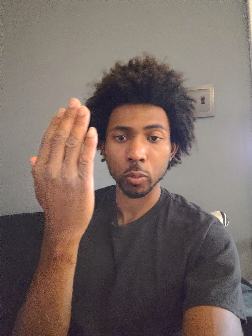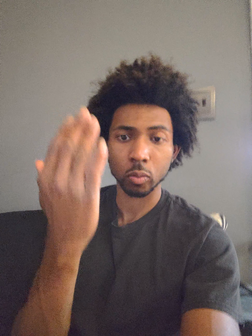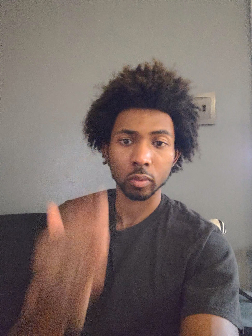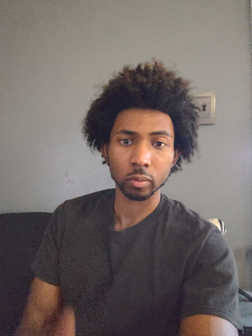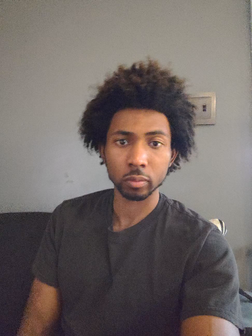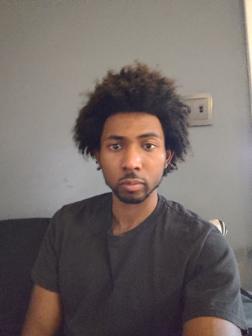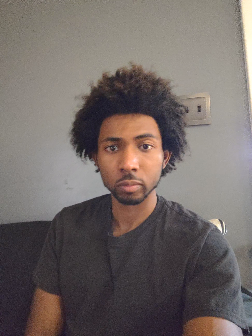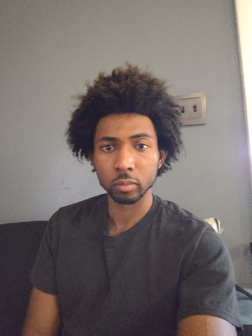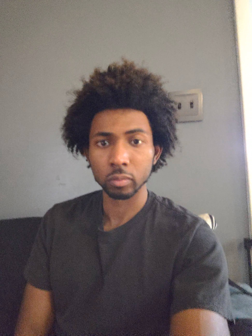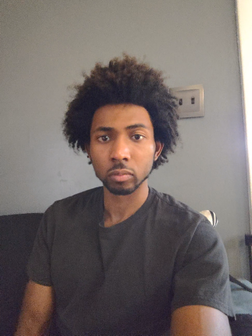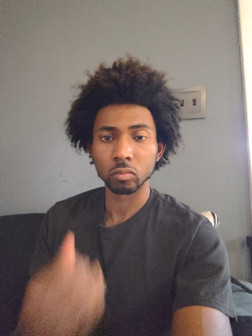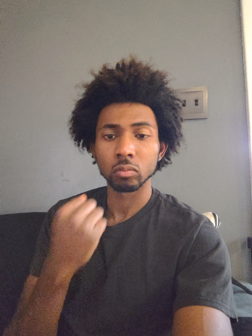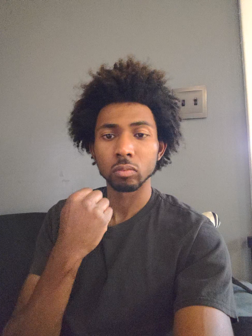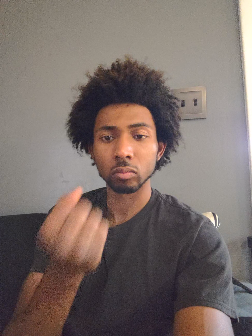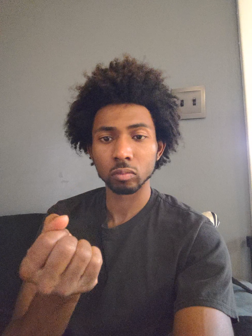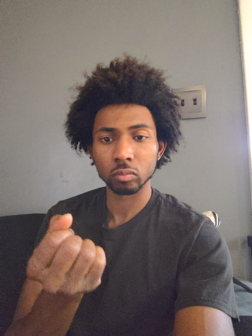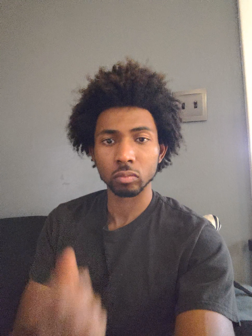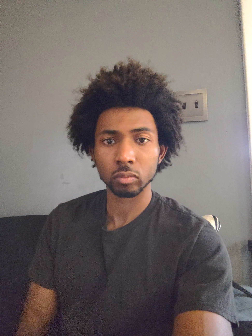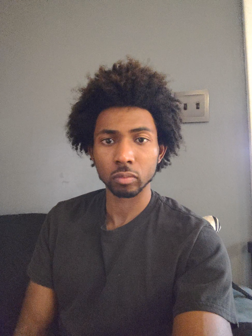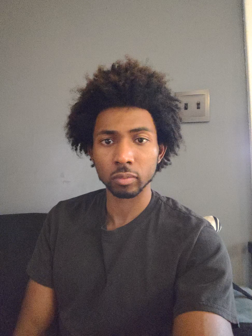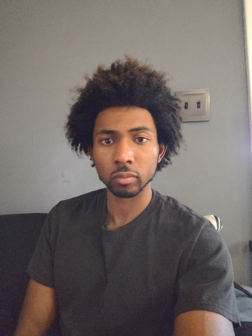drive